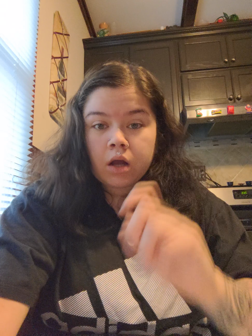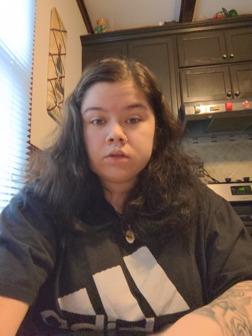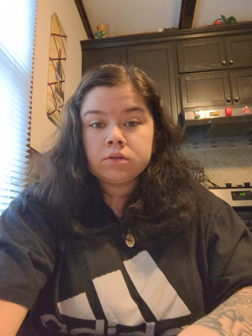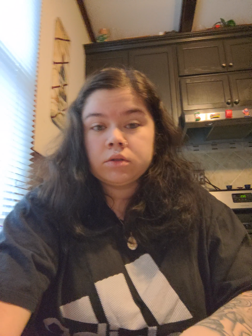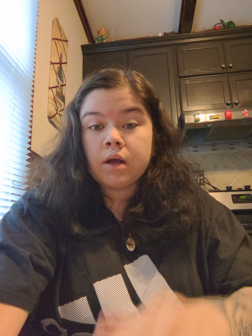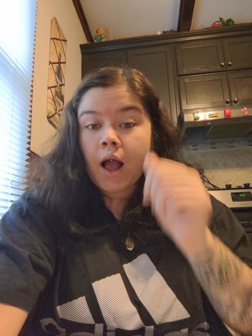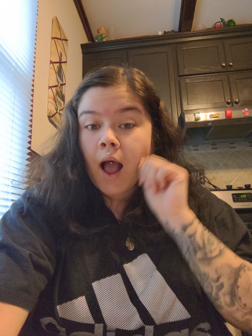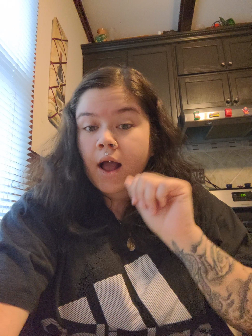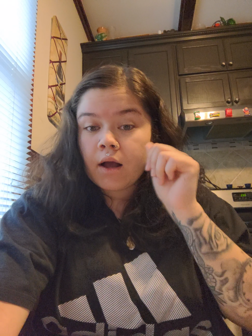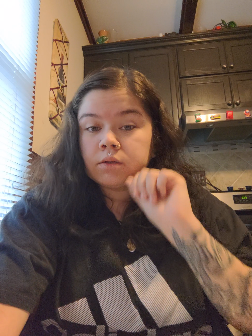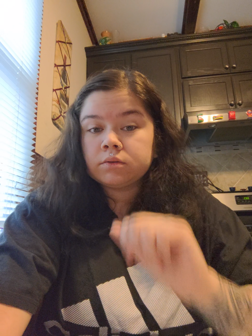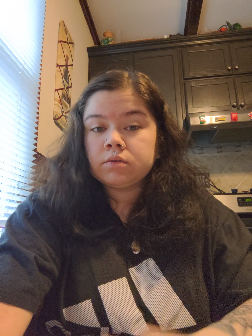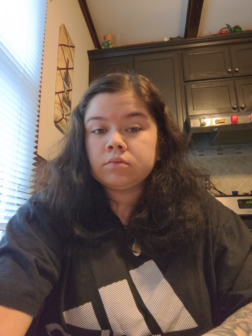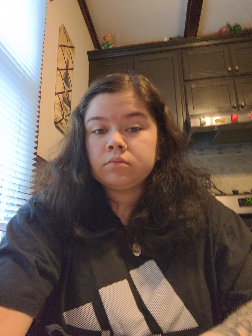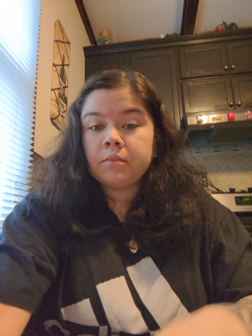aunt